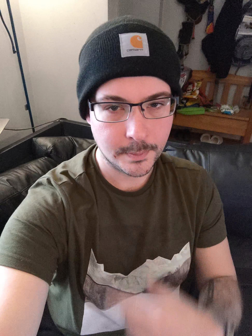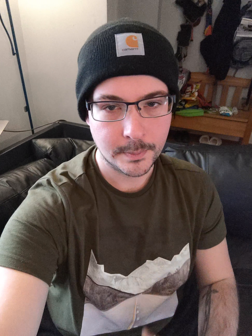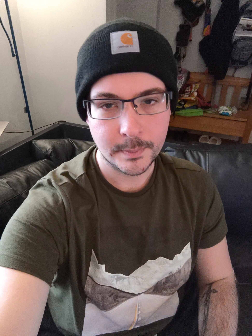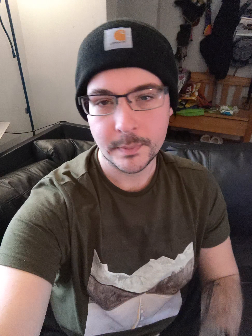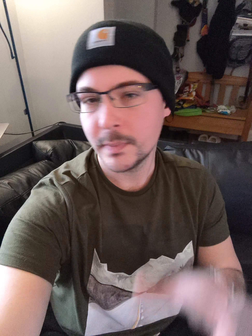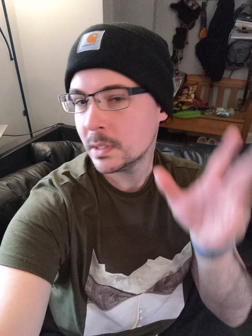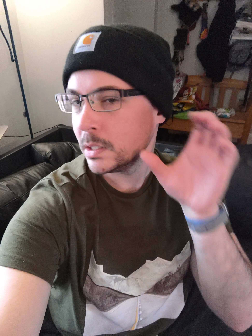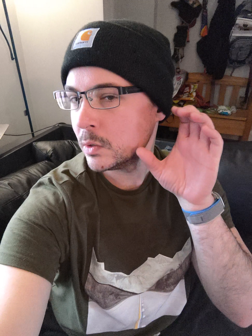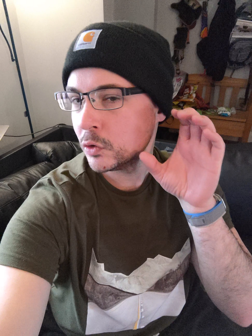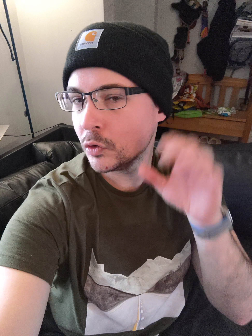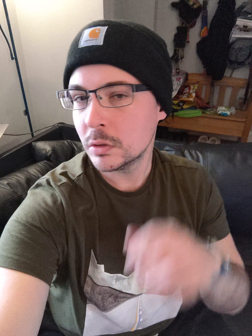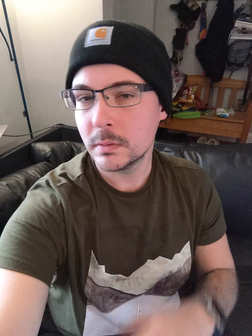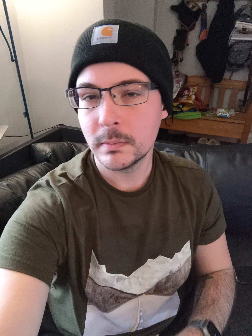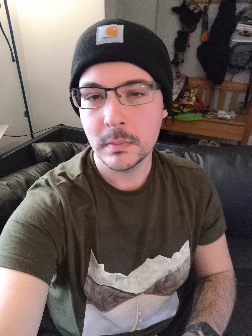hear